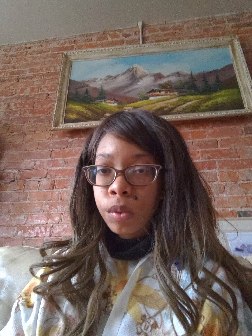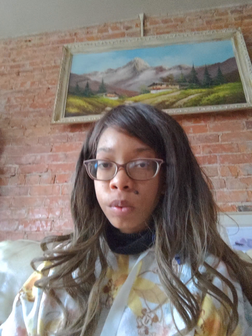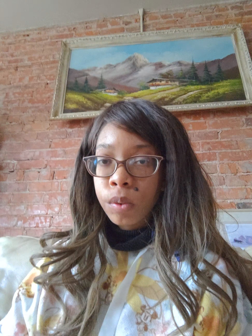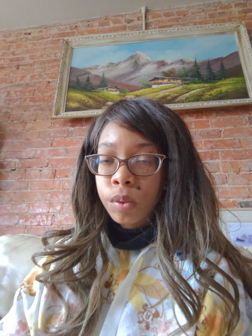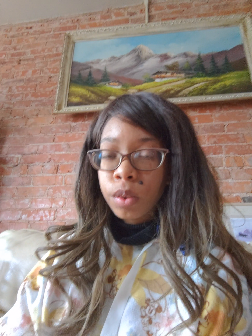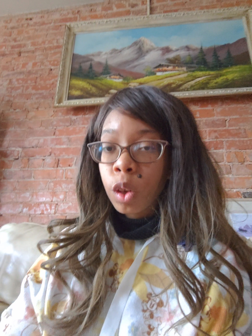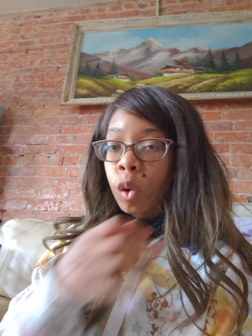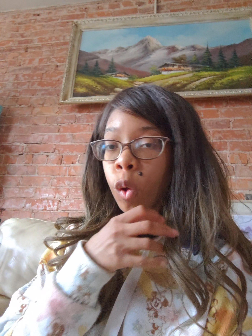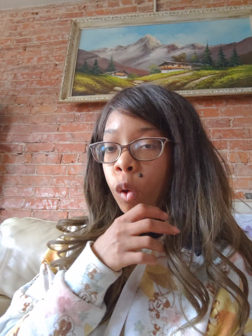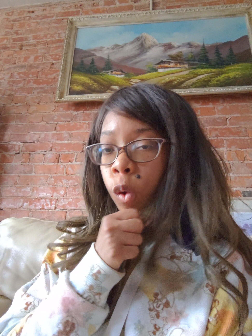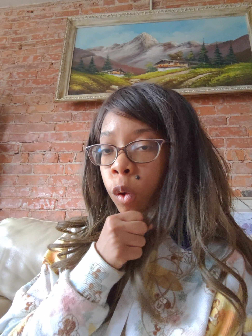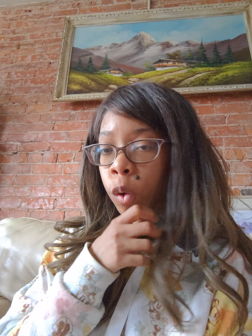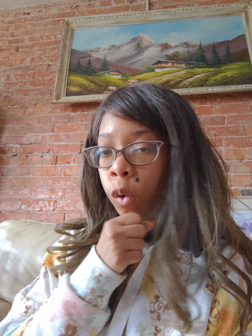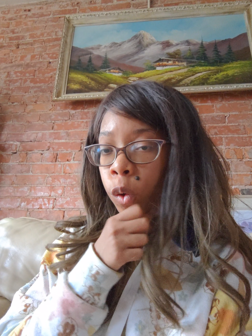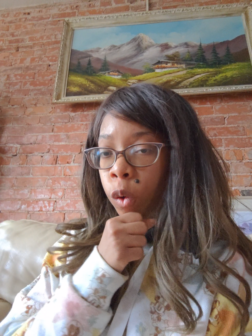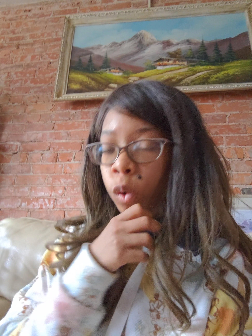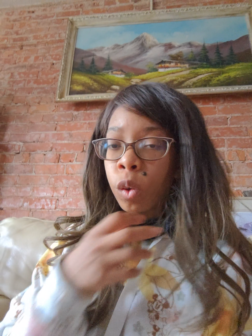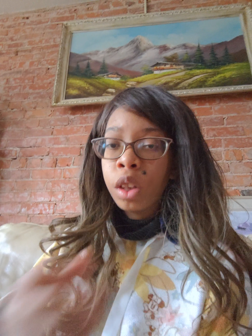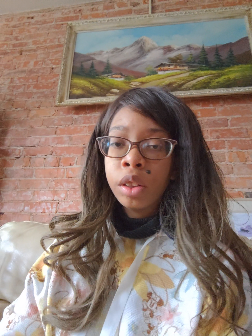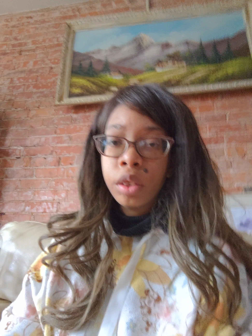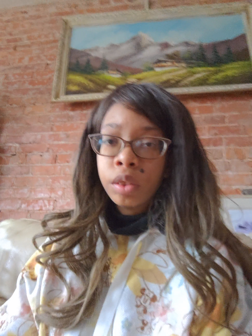orange